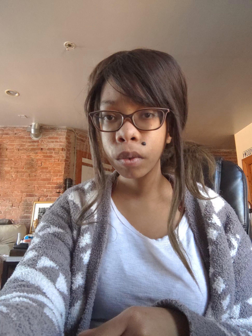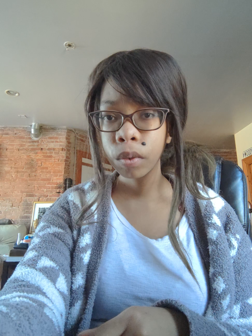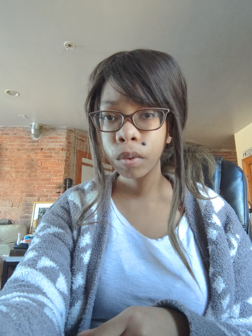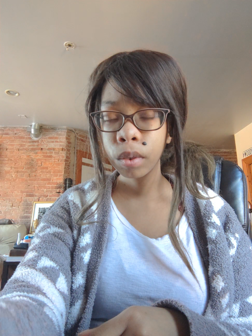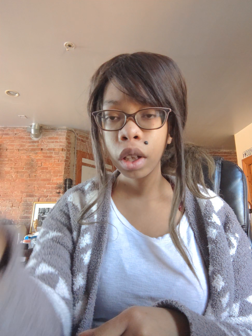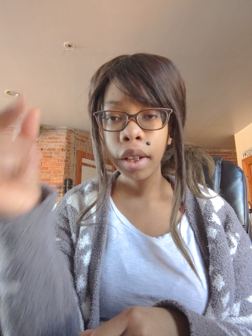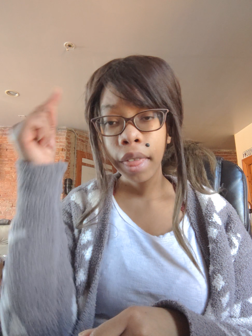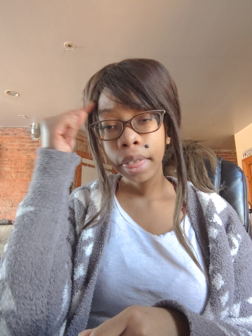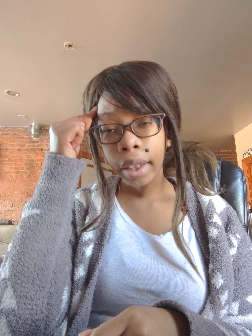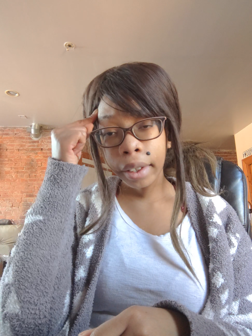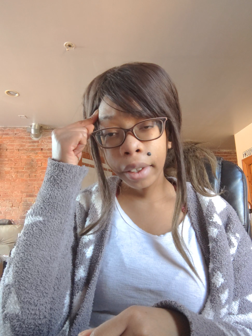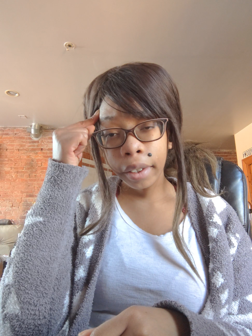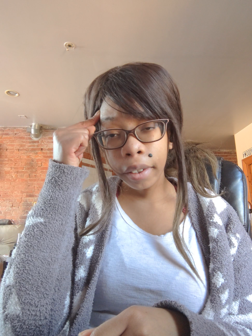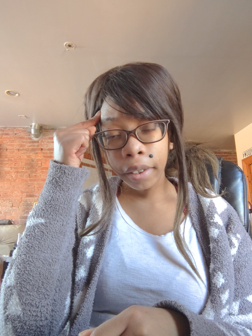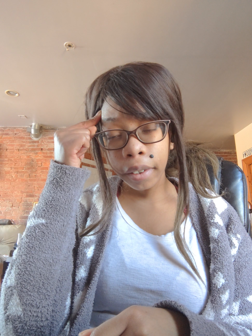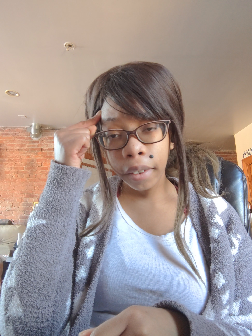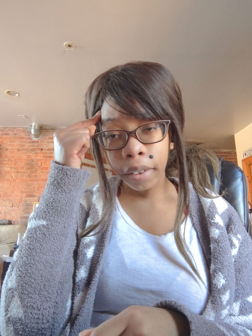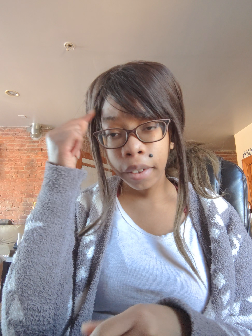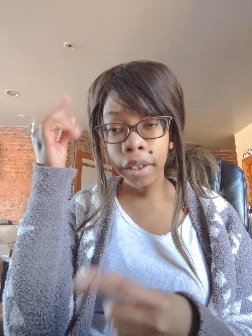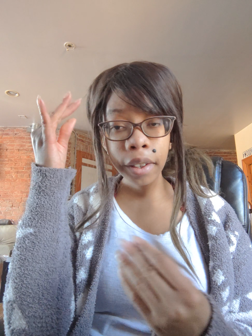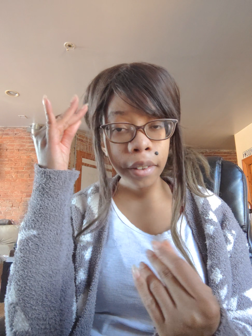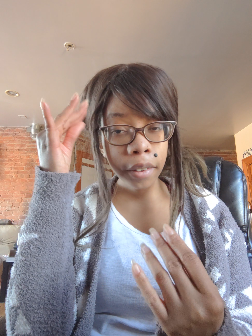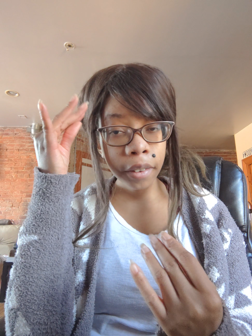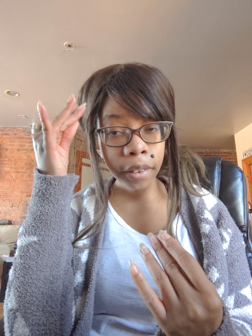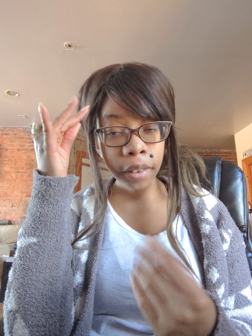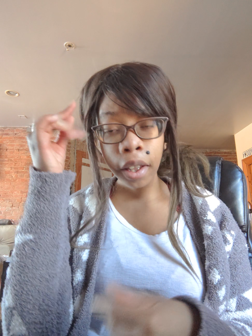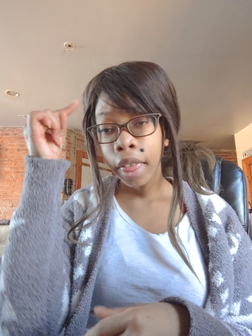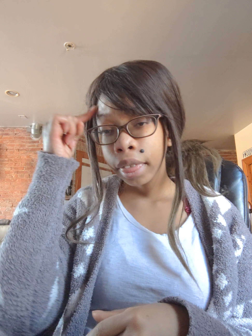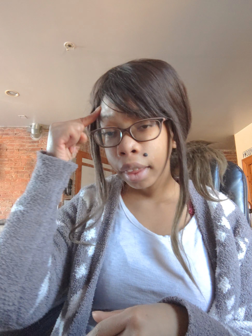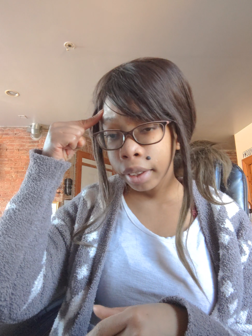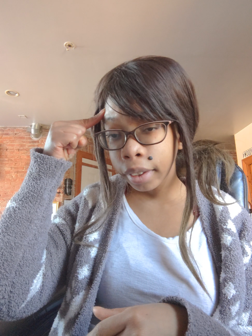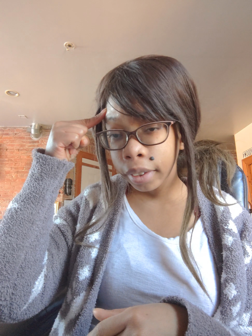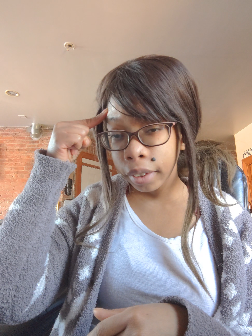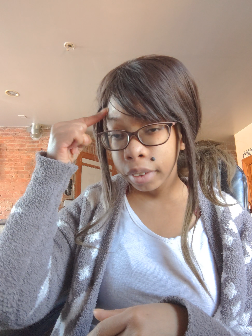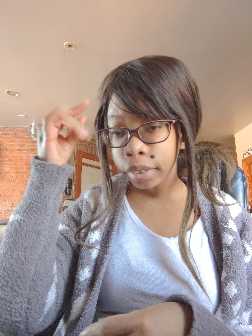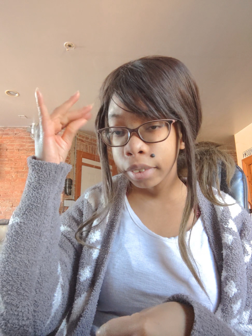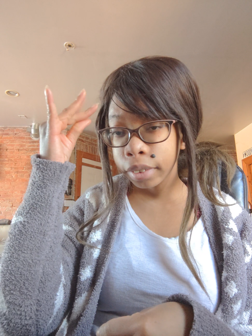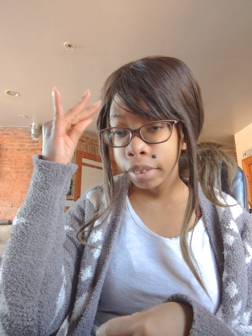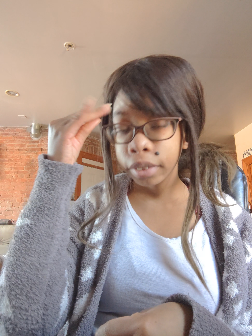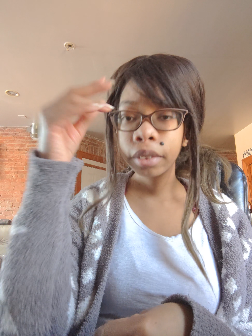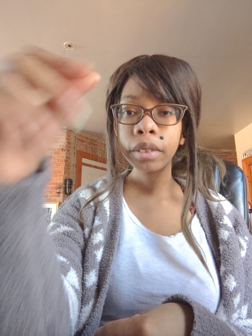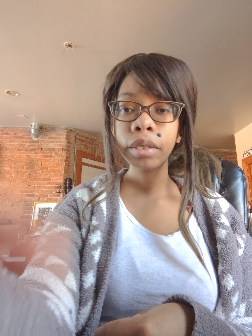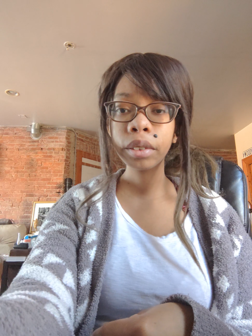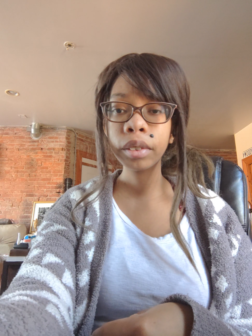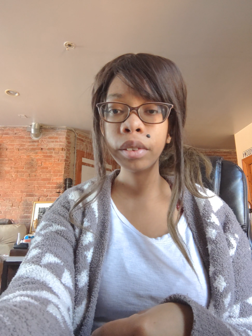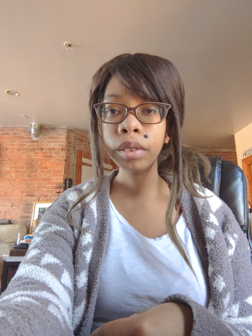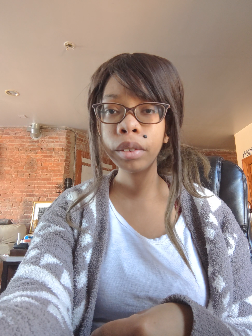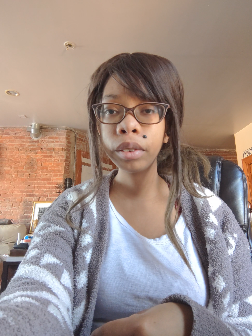think